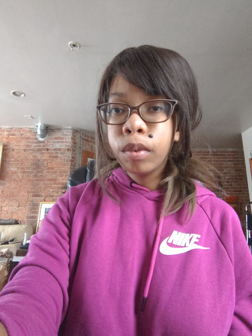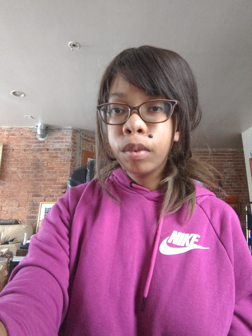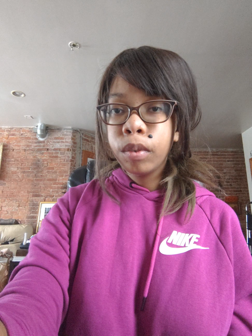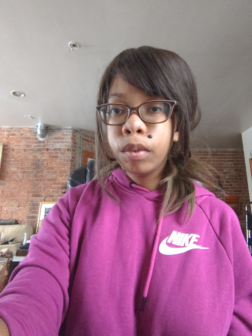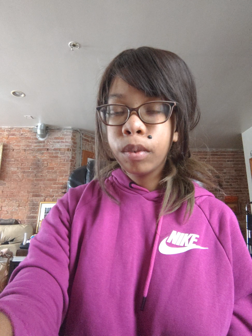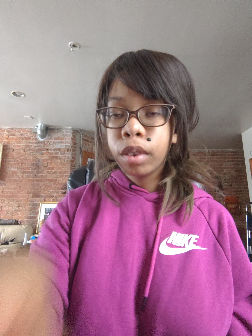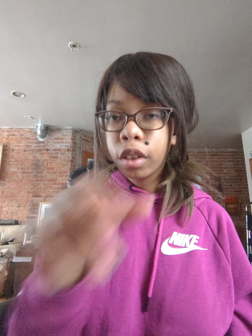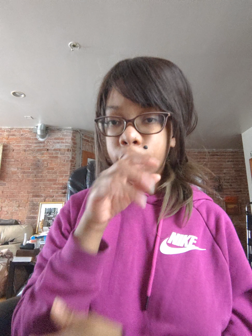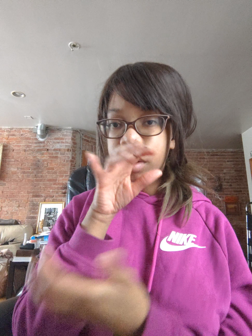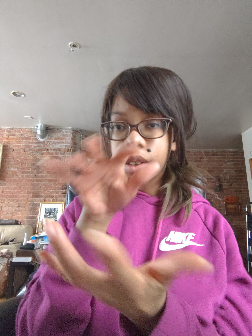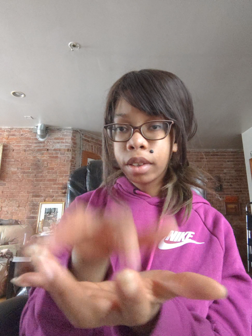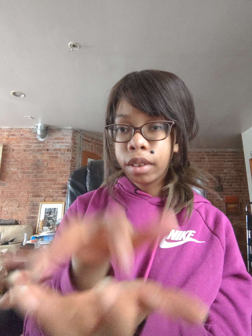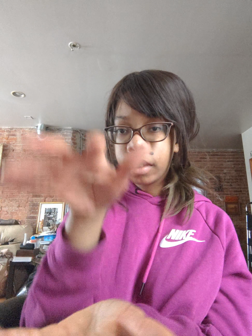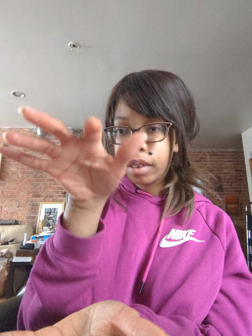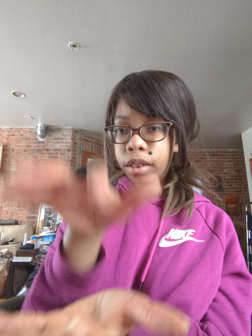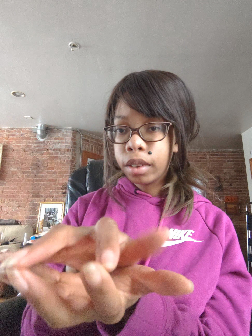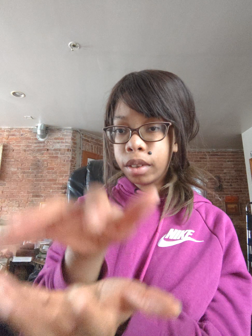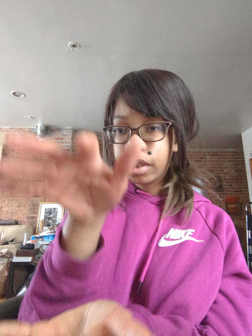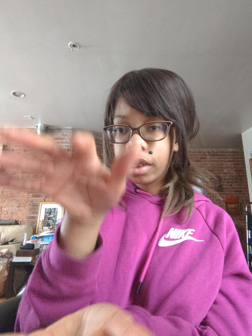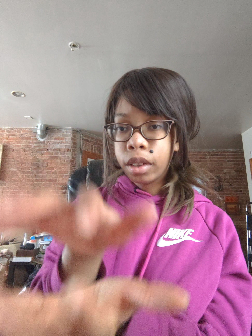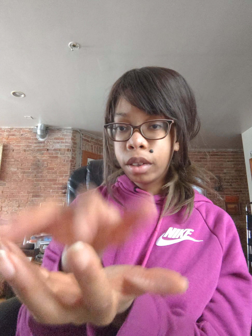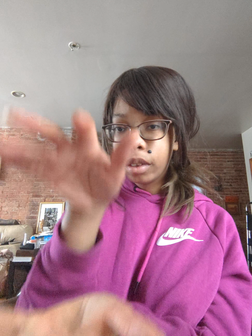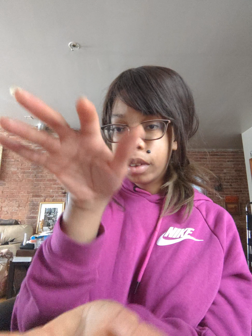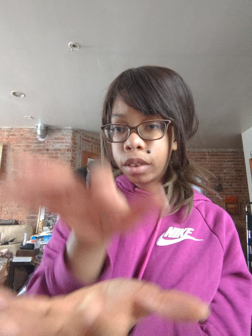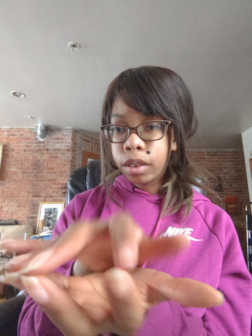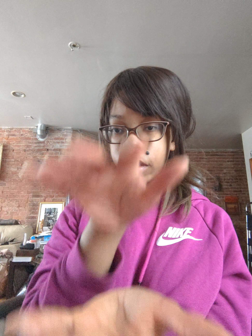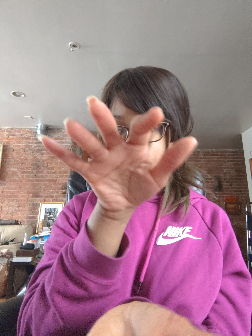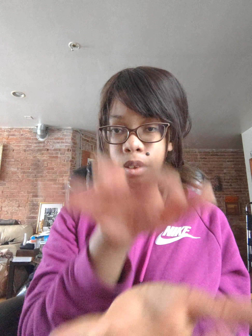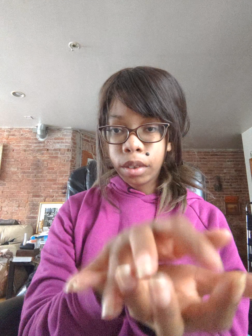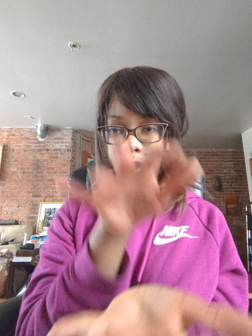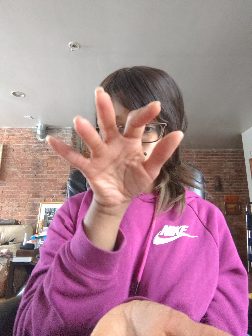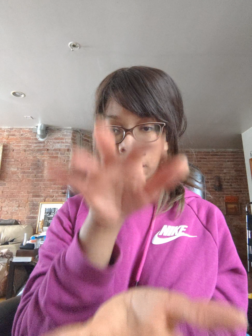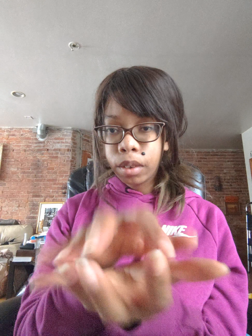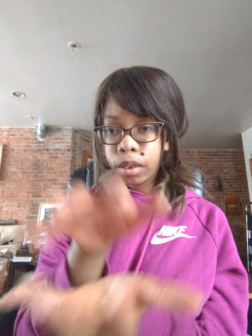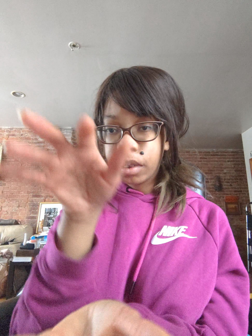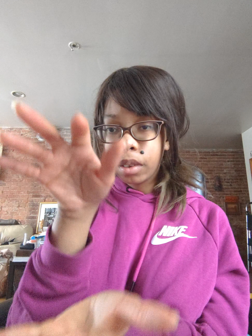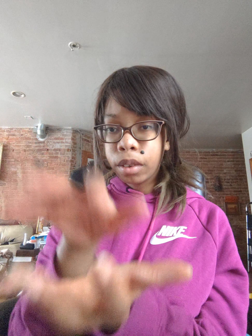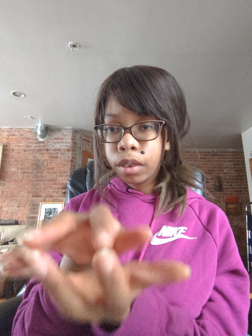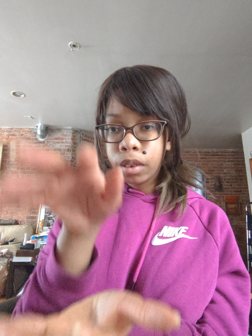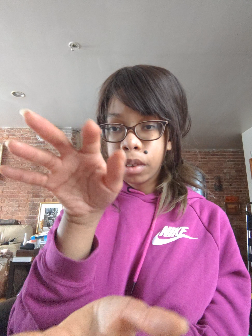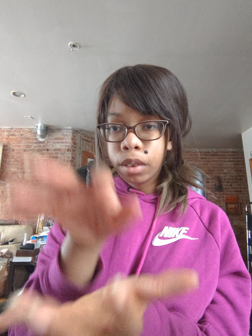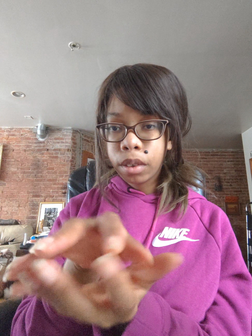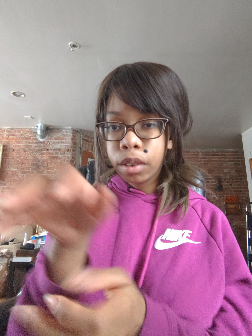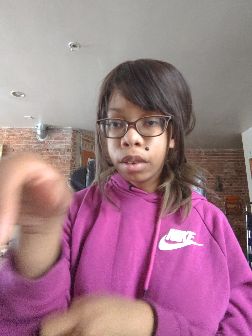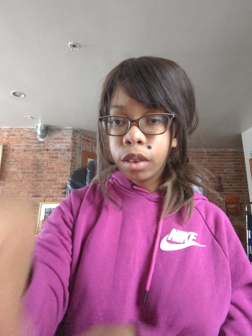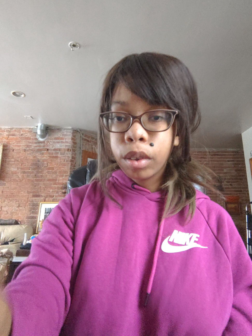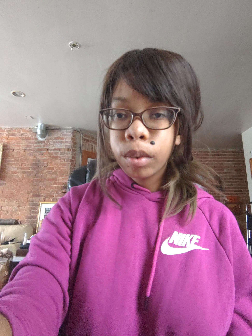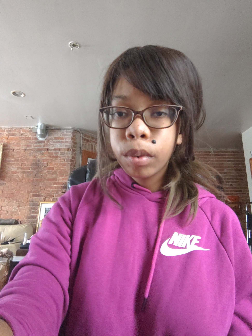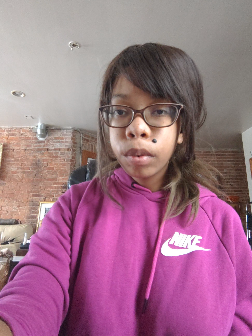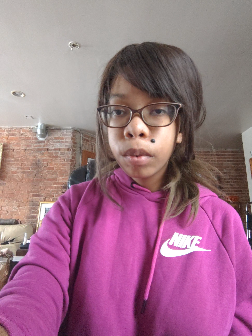alligator